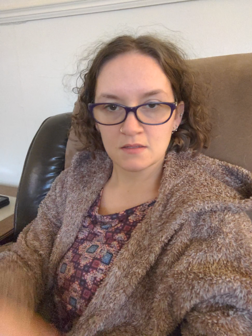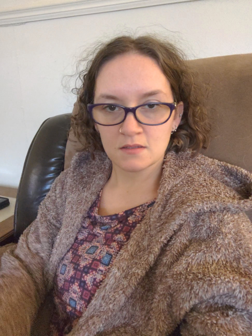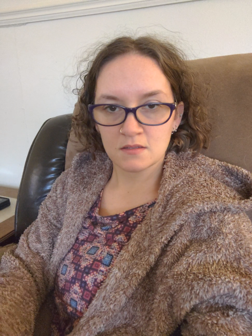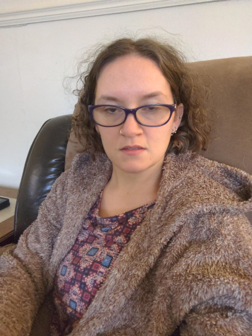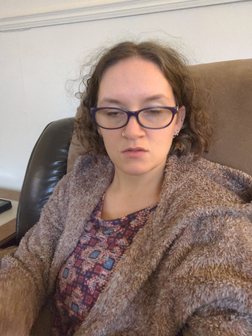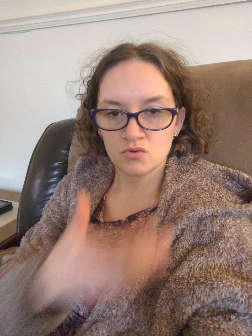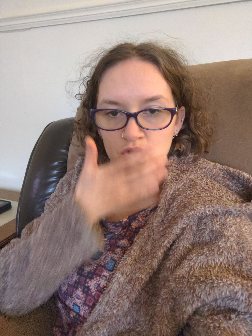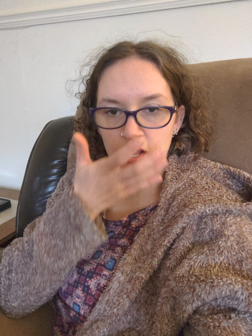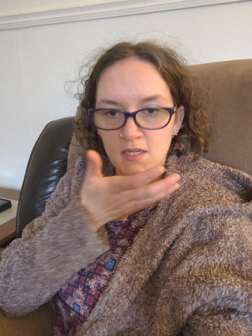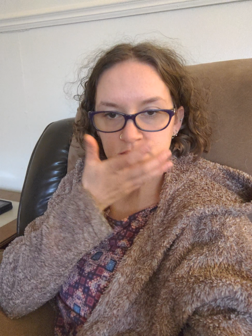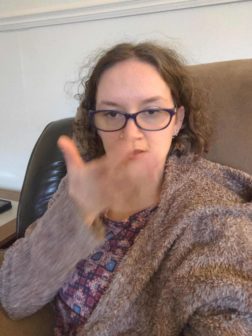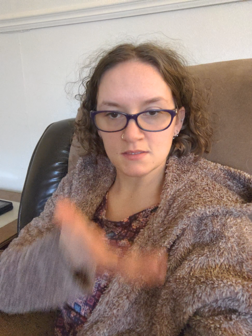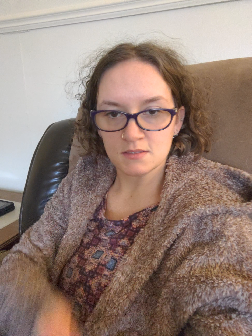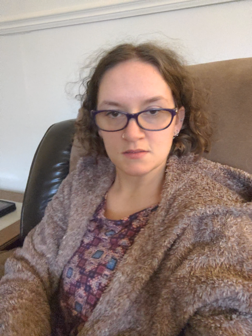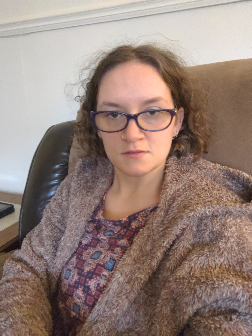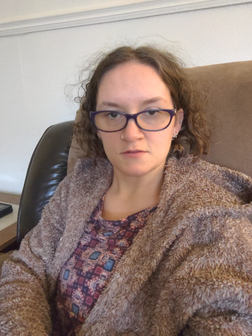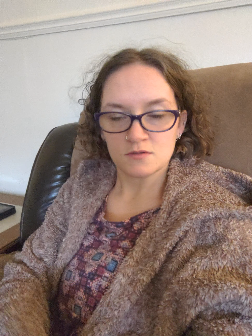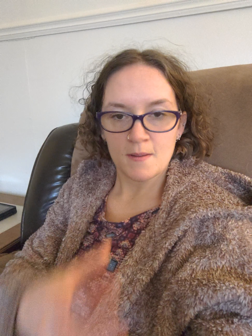grass